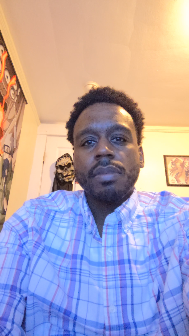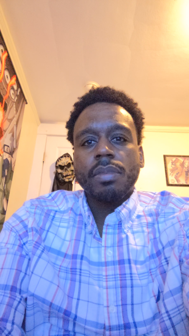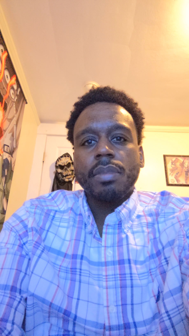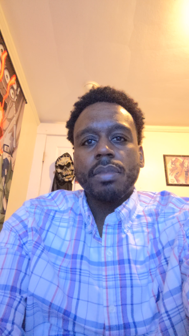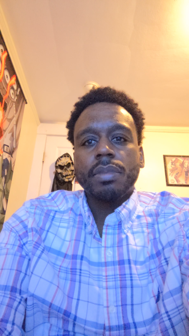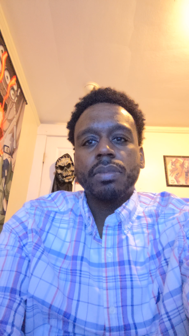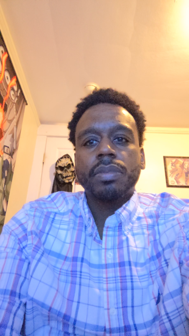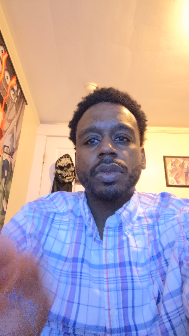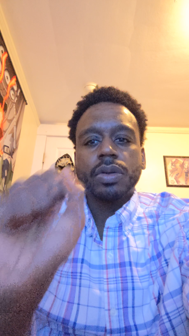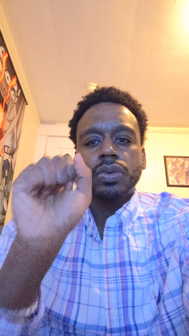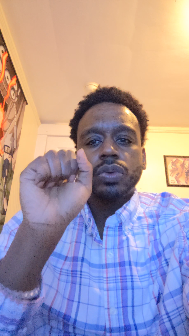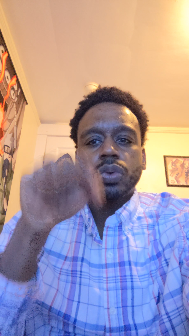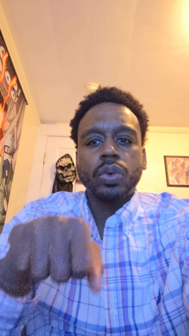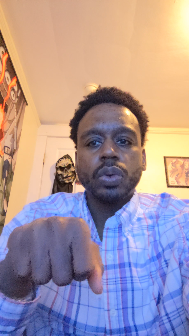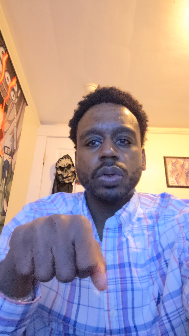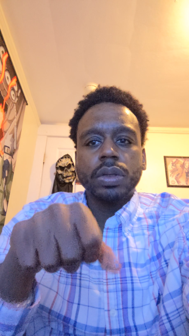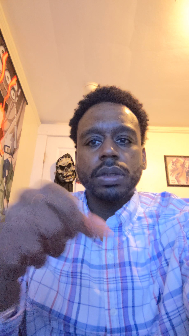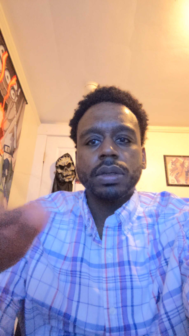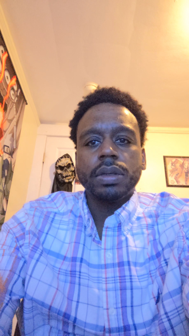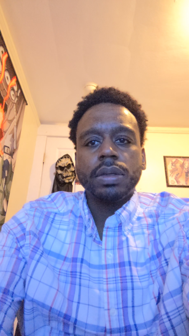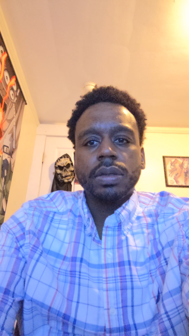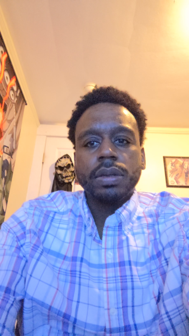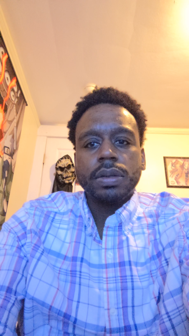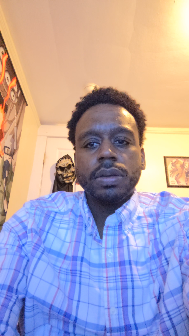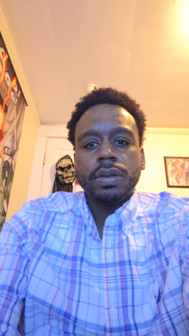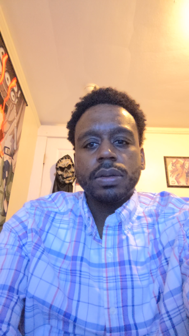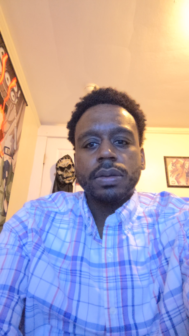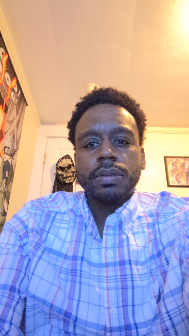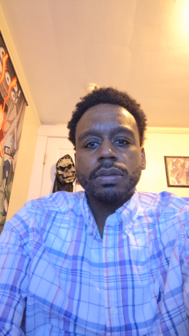could